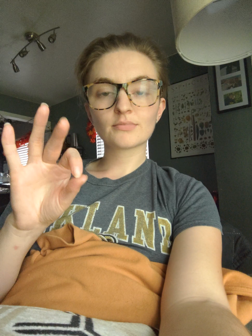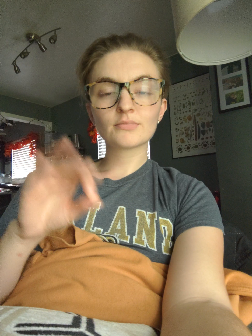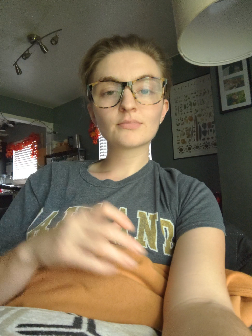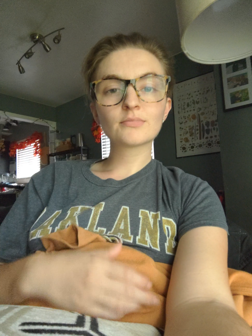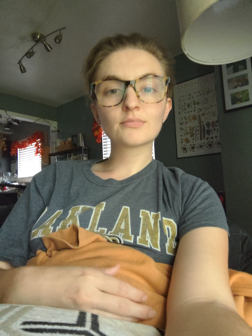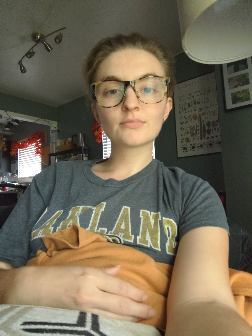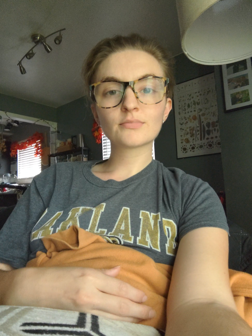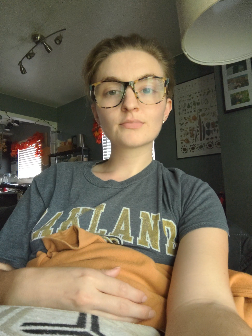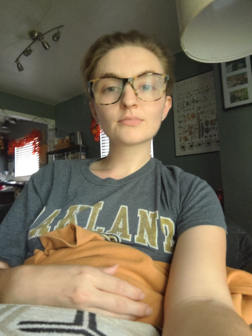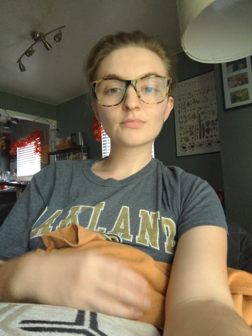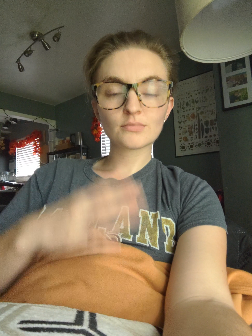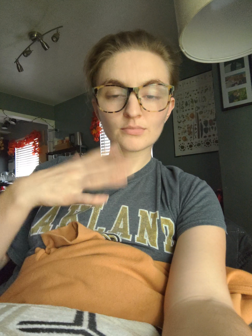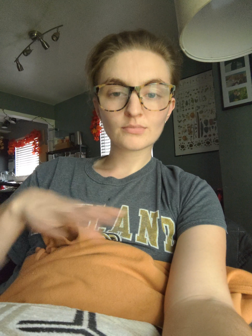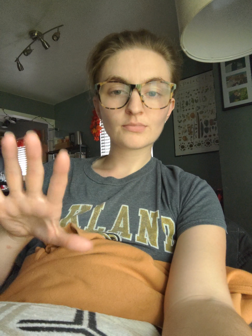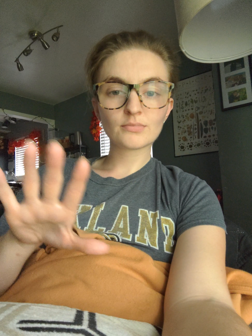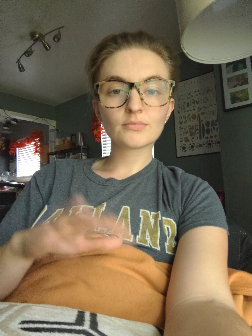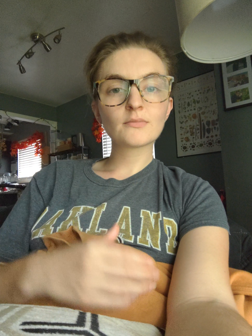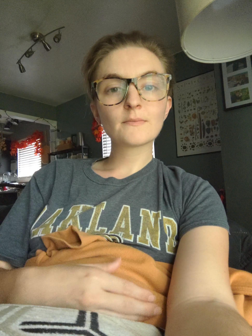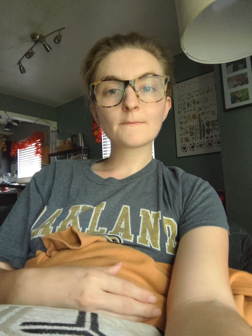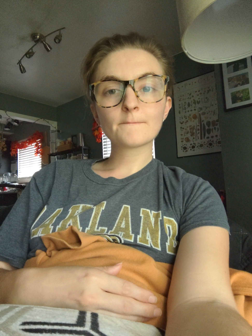dress